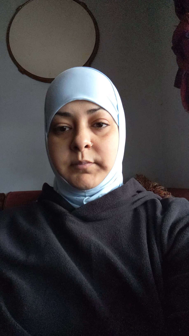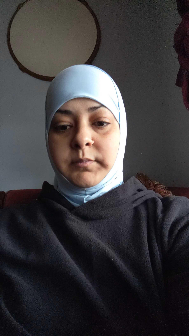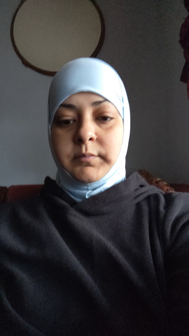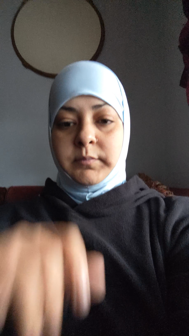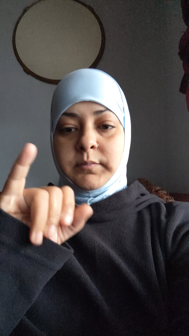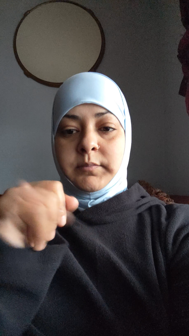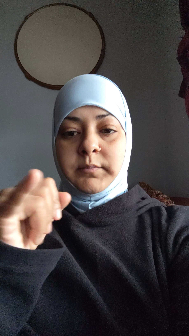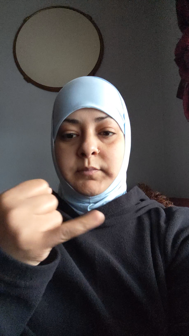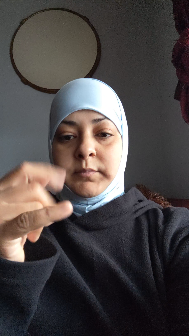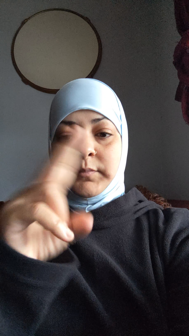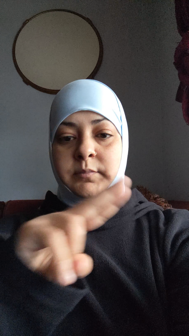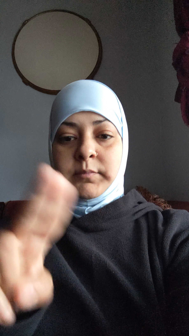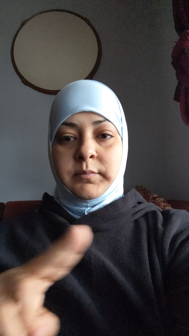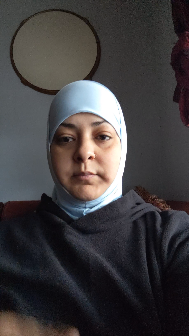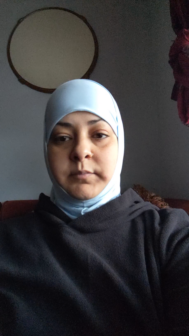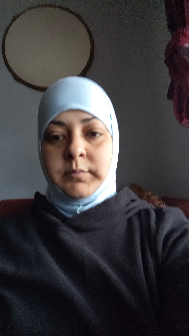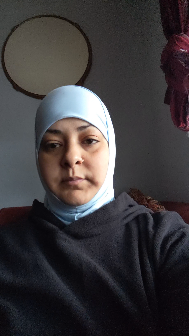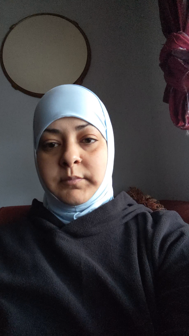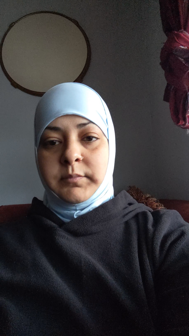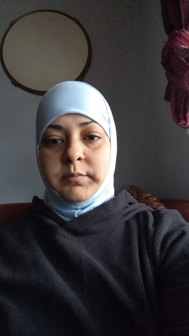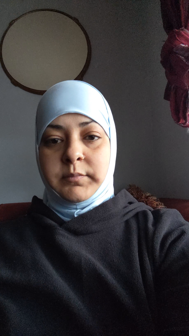jelly